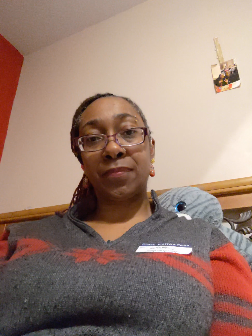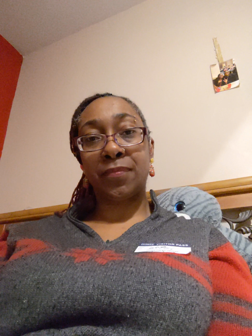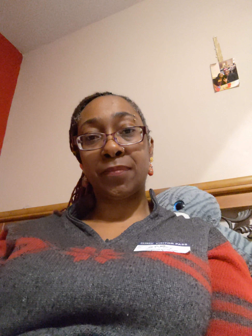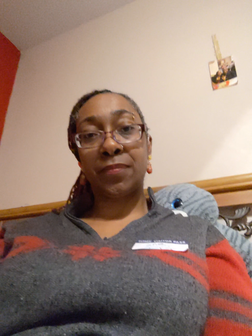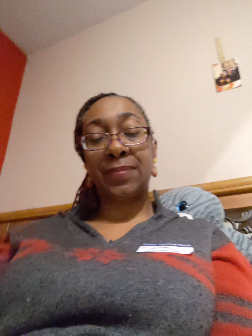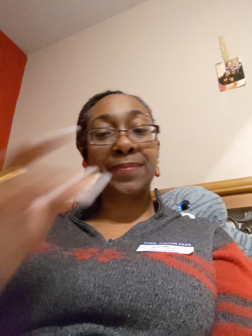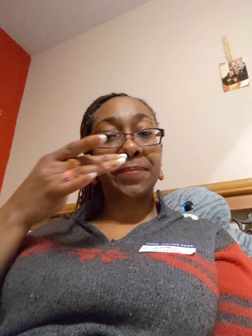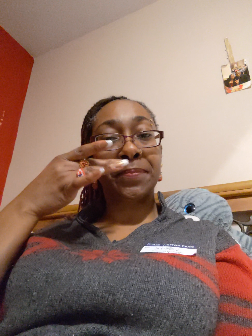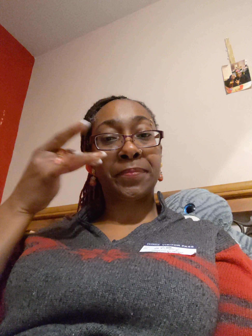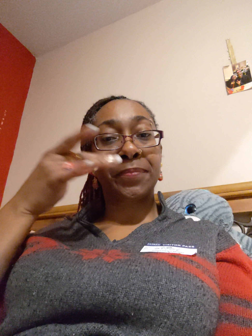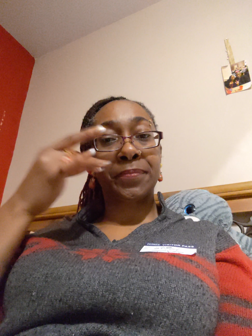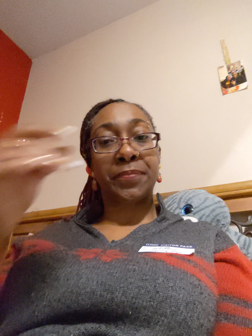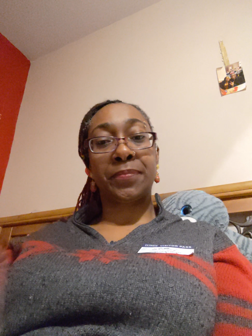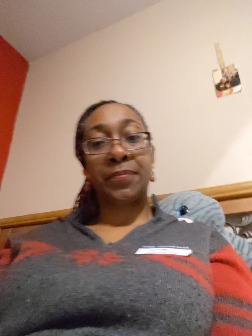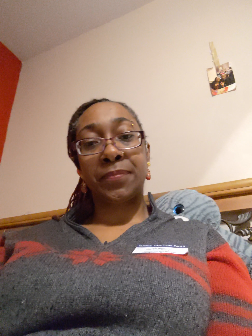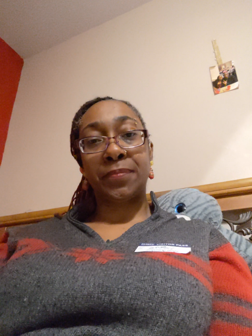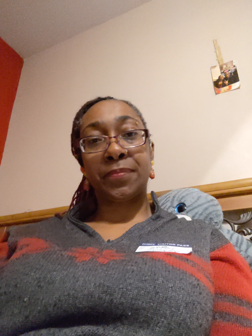kitty